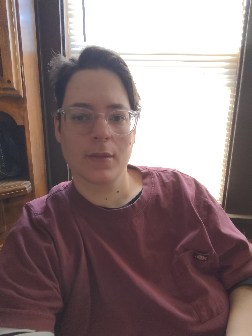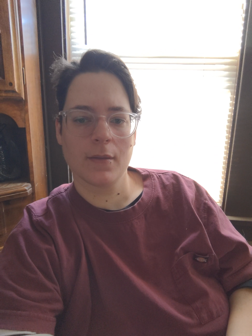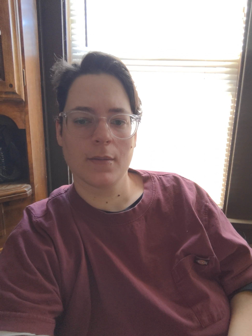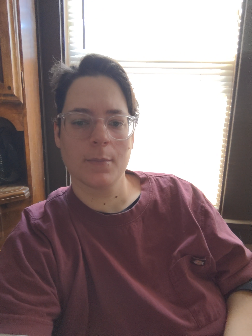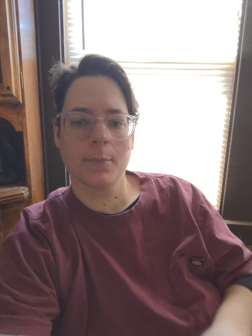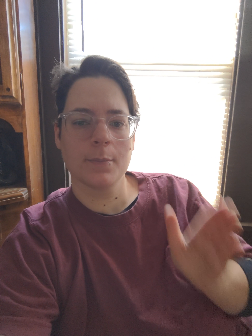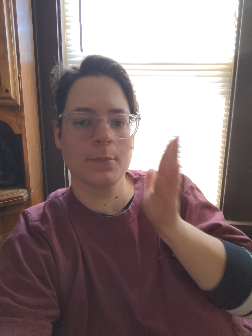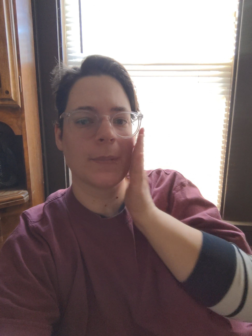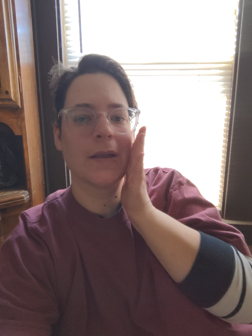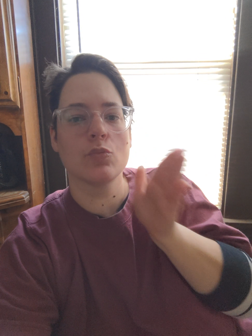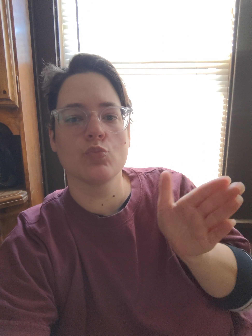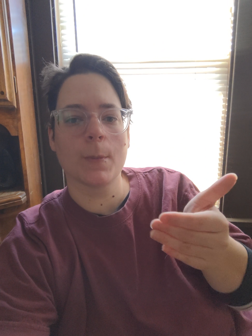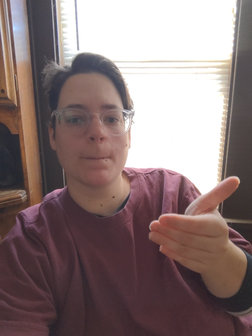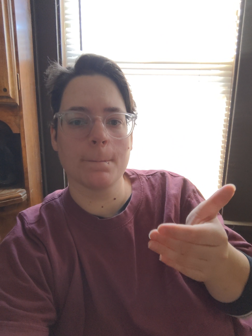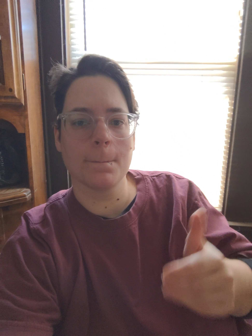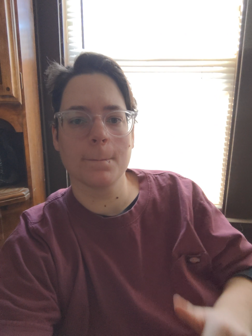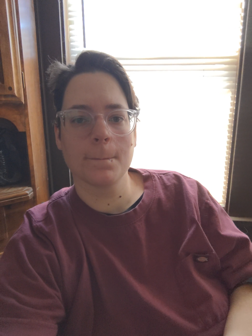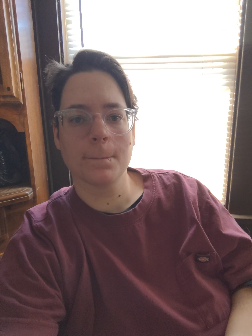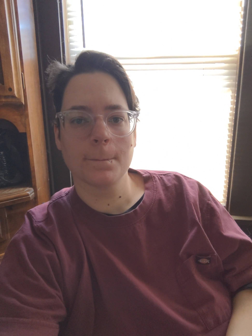bedroom